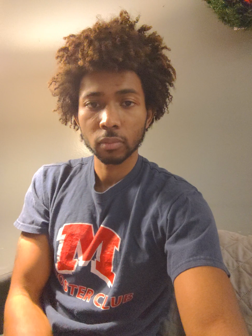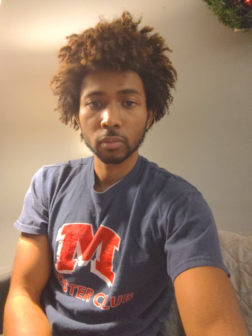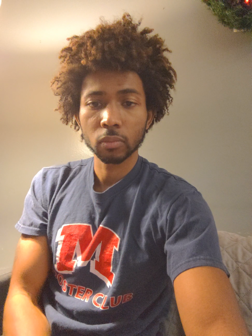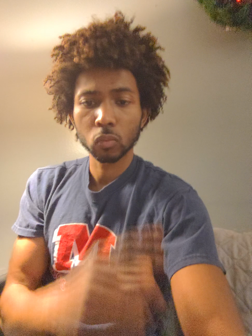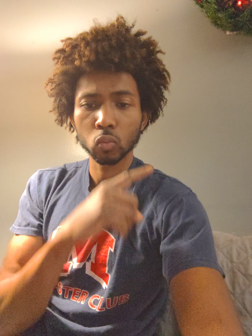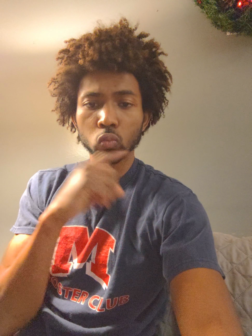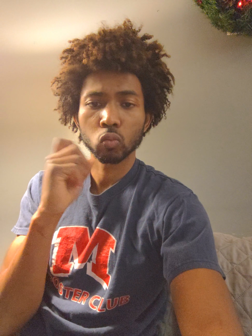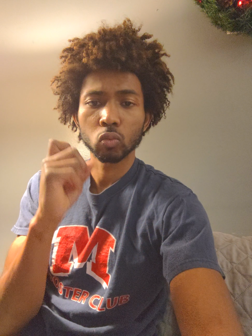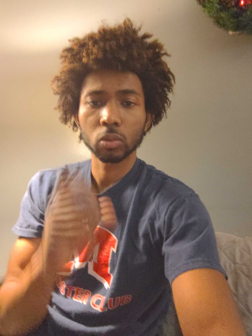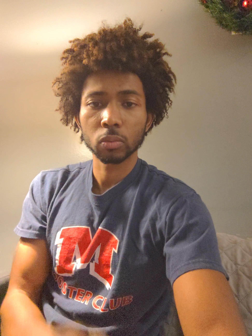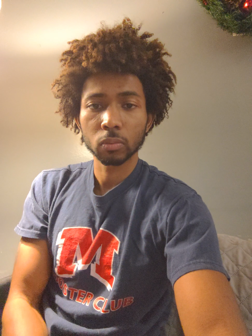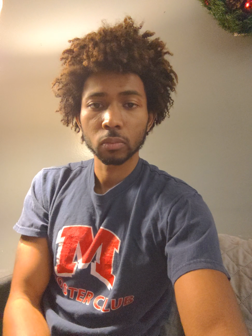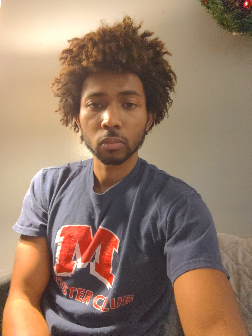dry